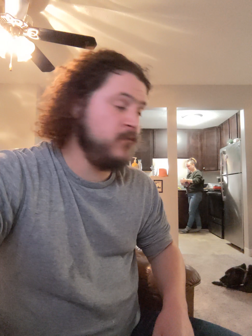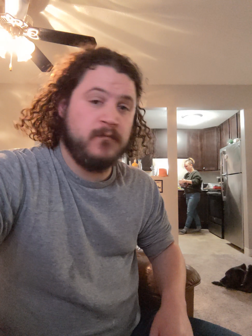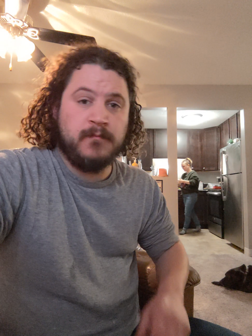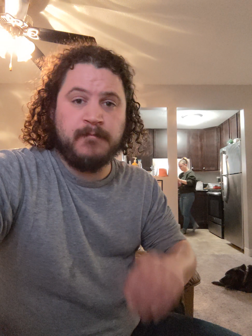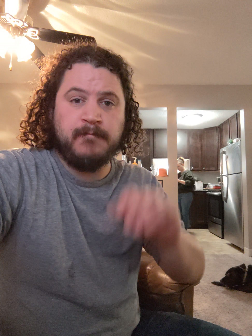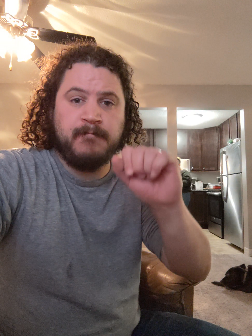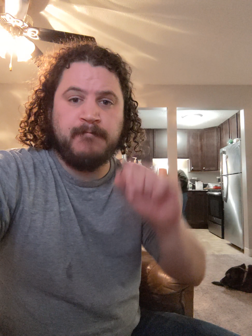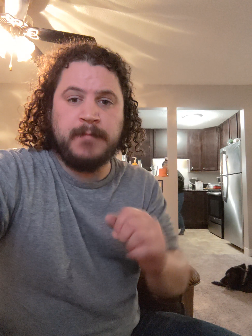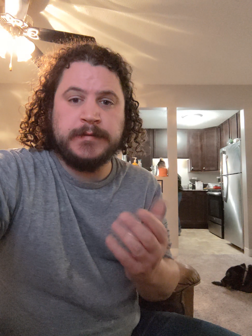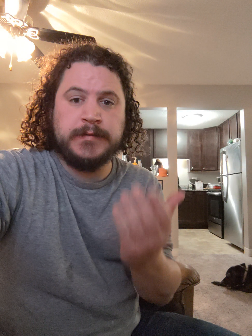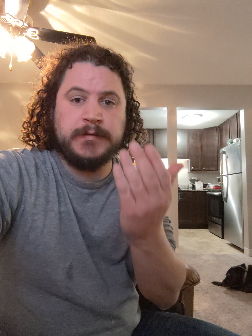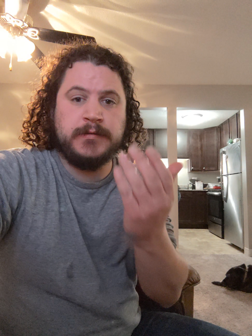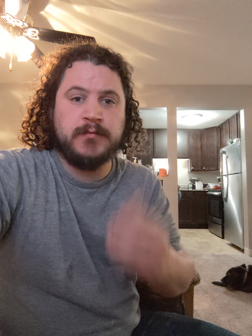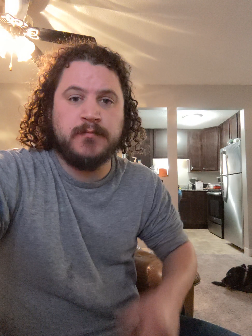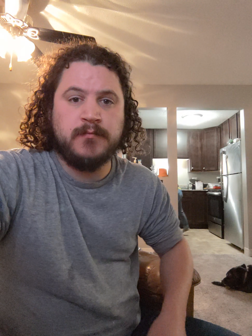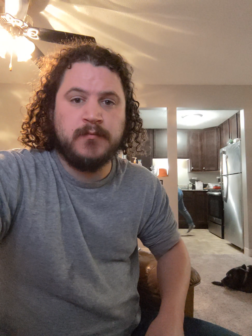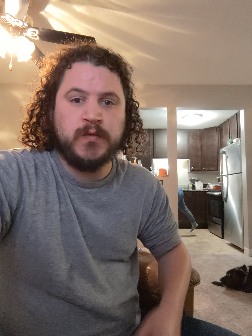mitten